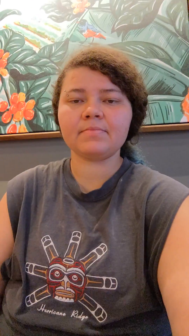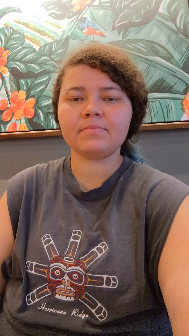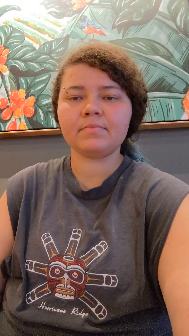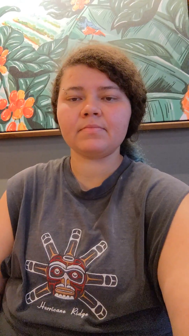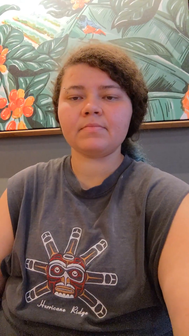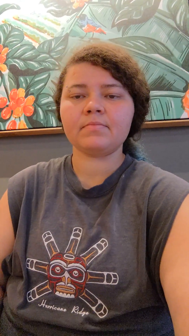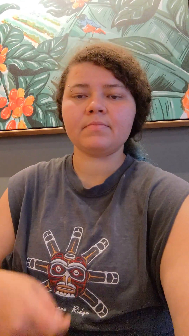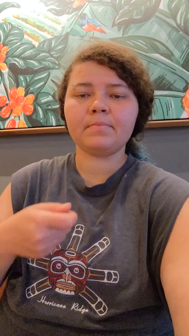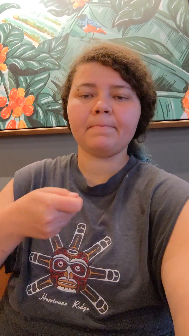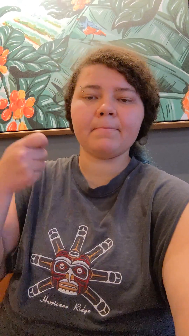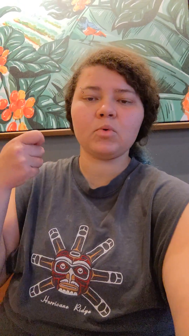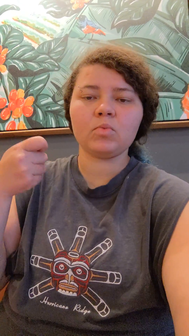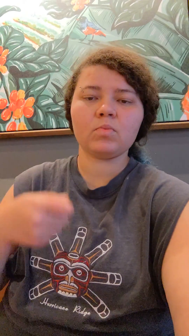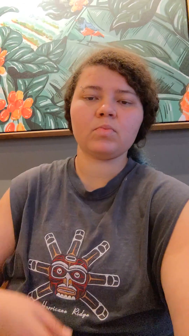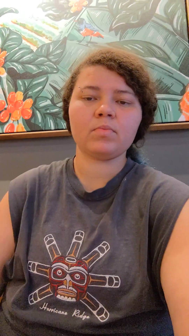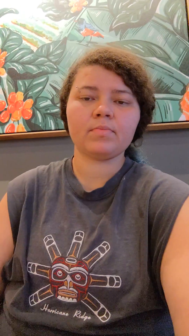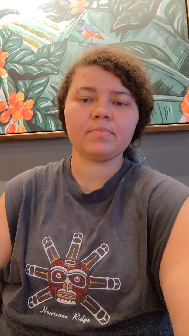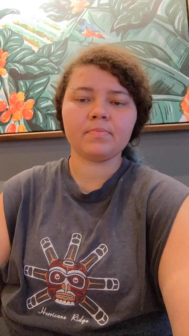pull